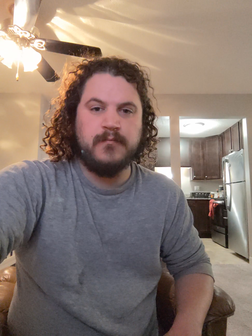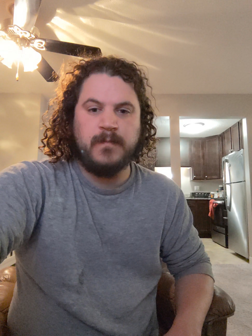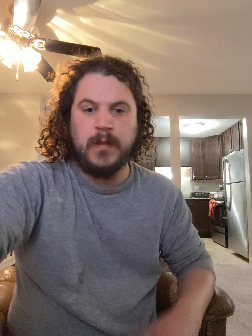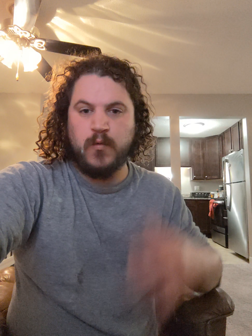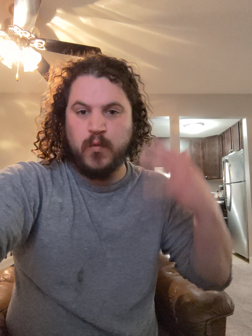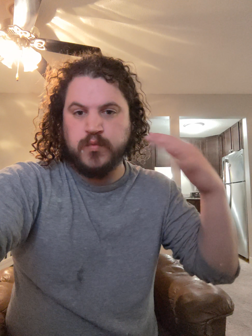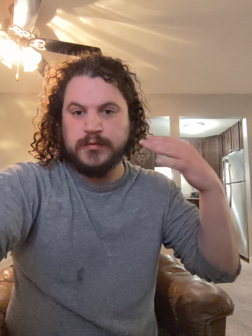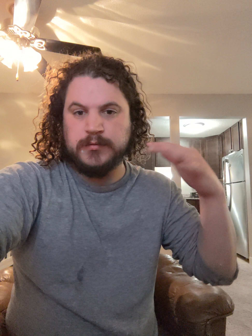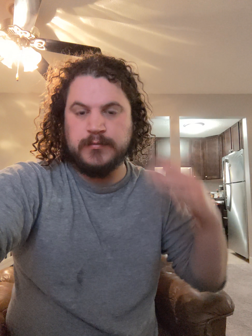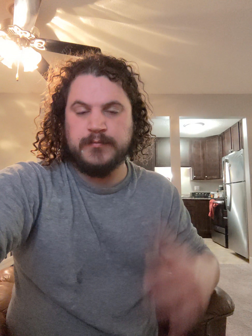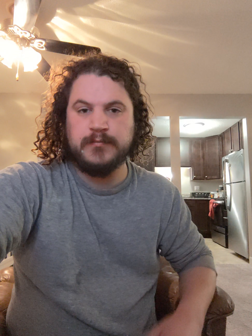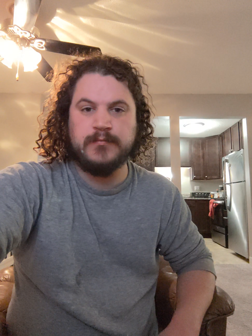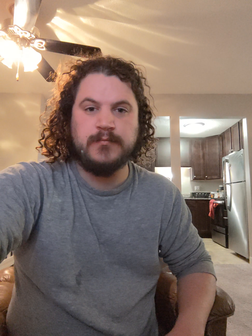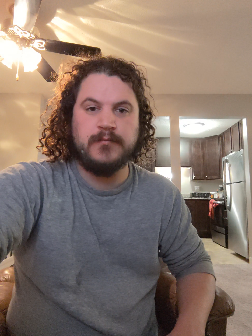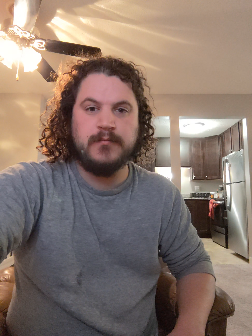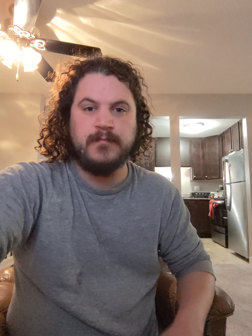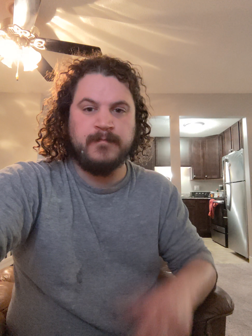noisy